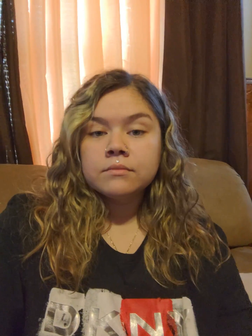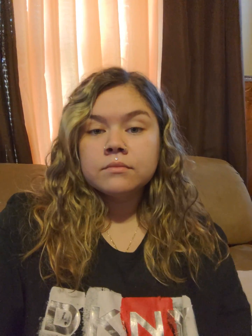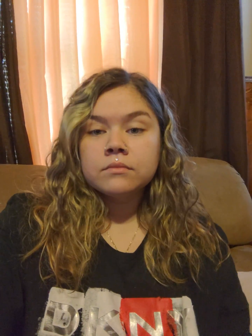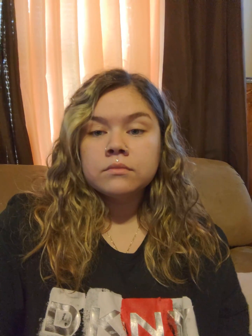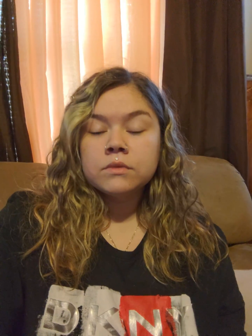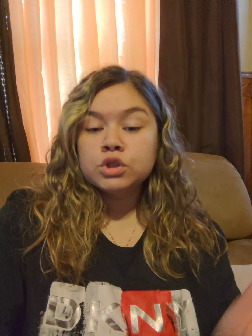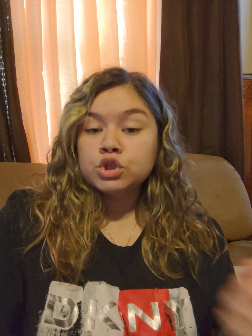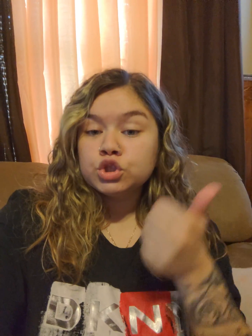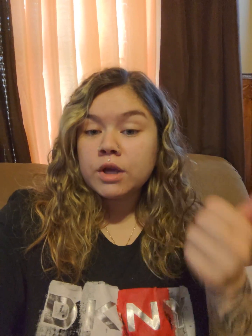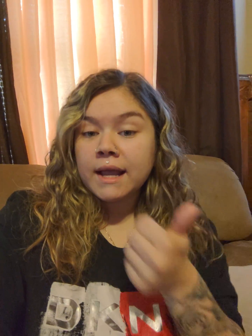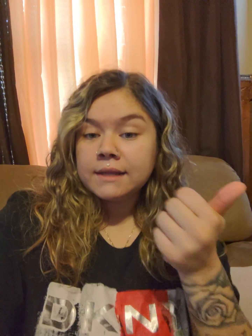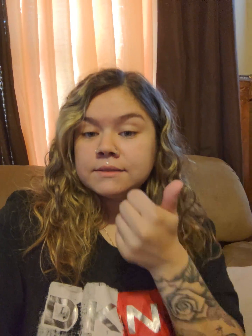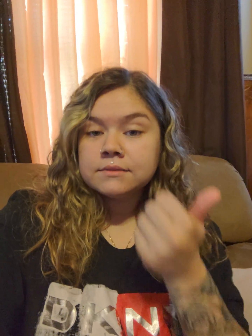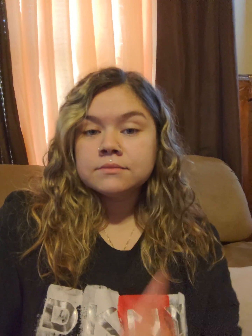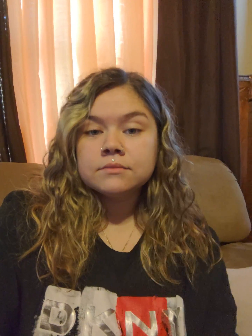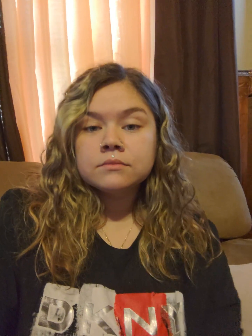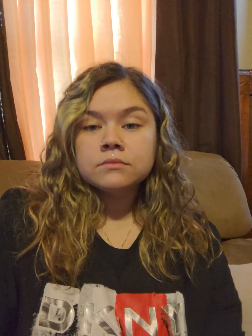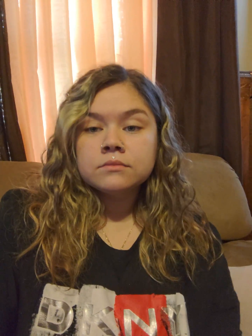chase